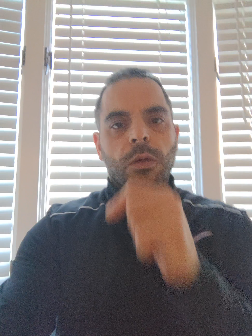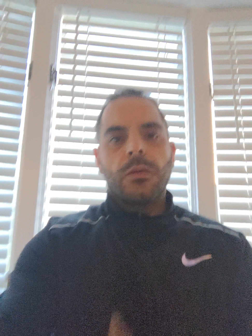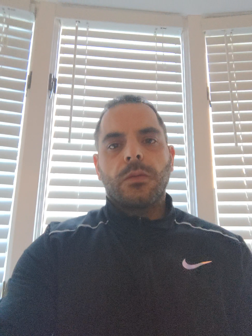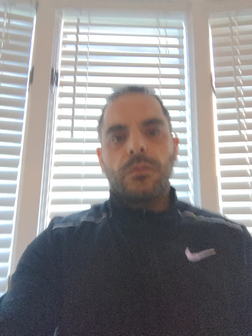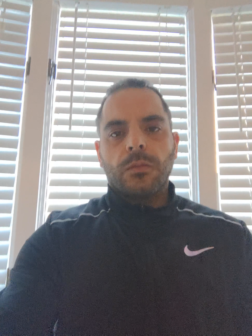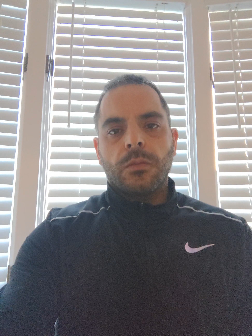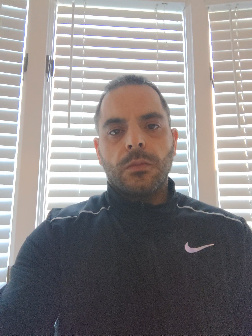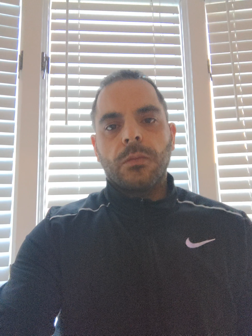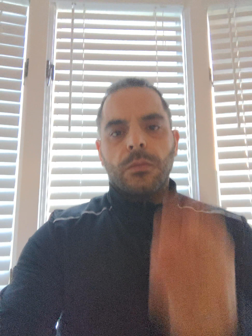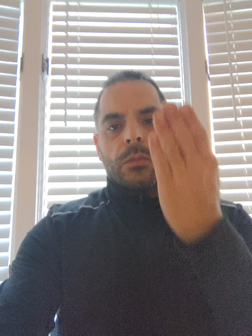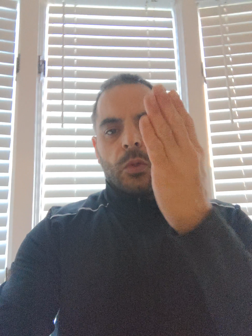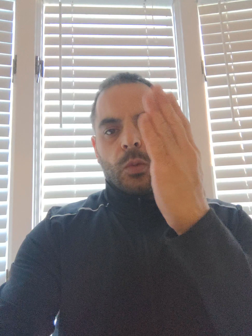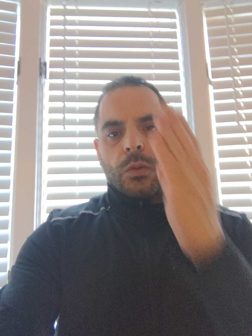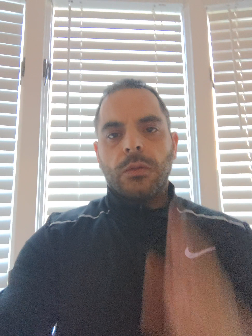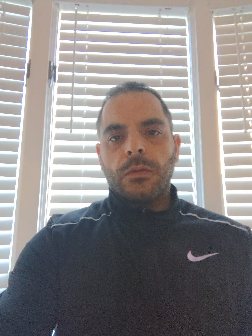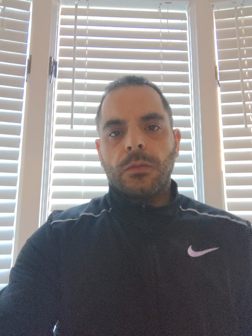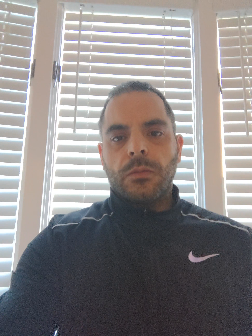blue